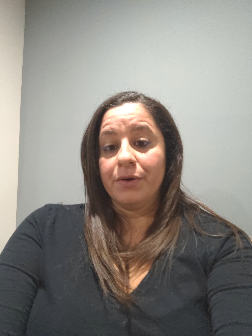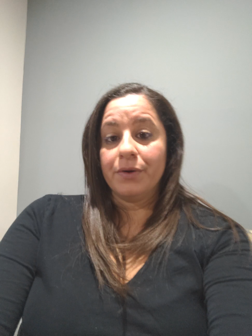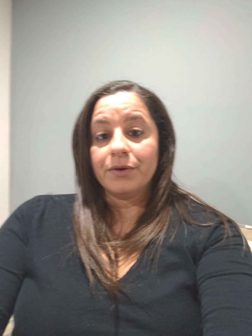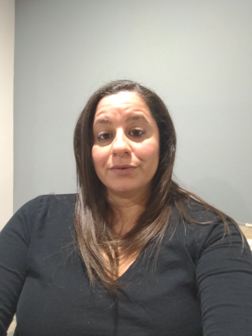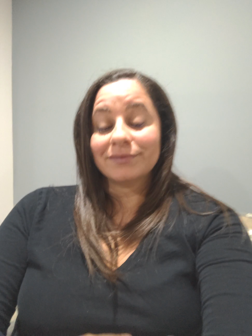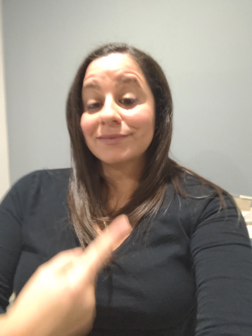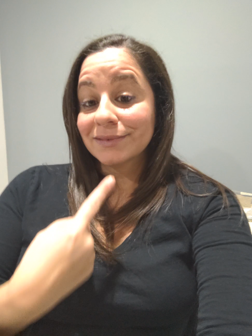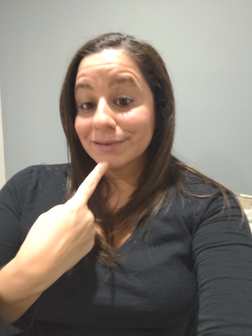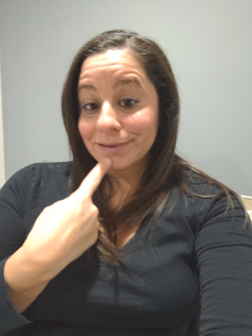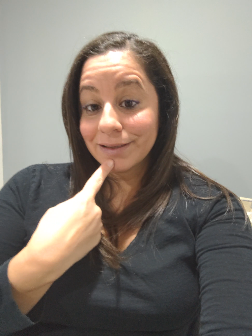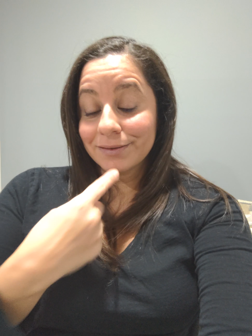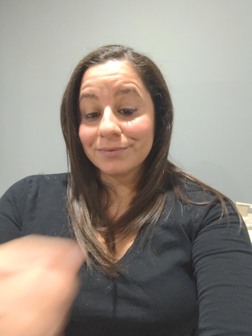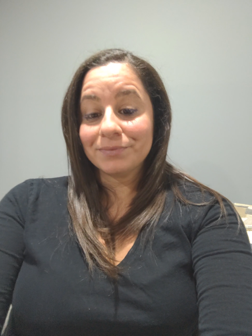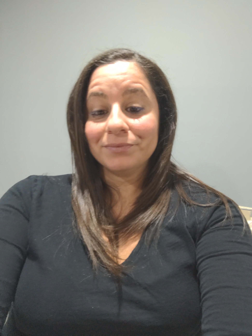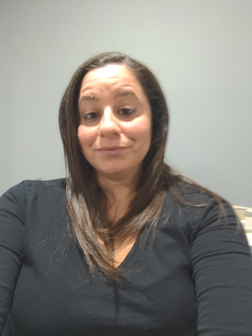say